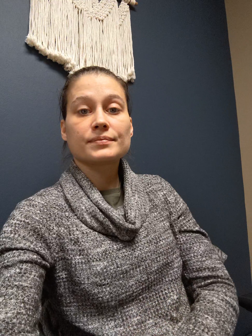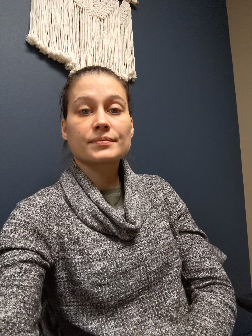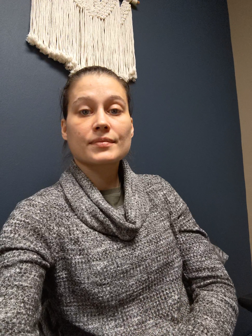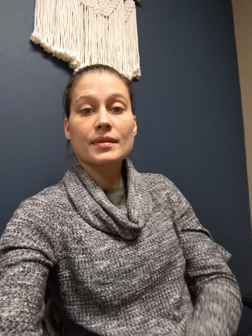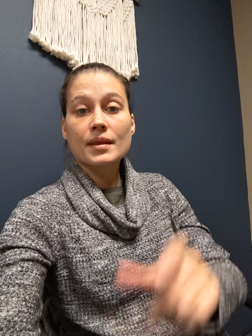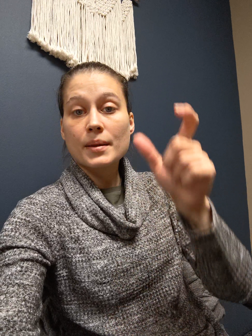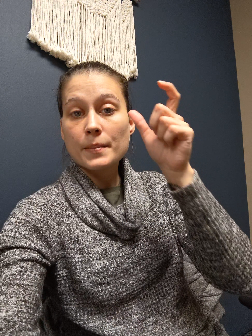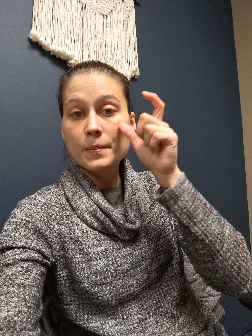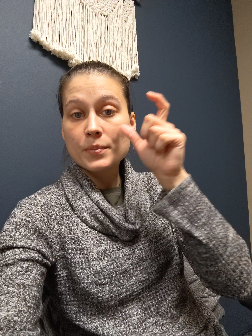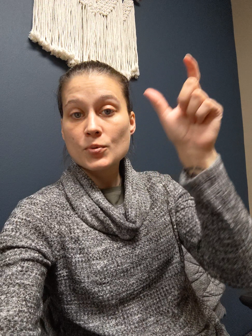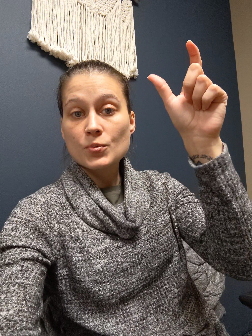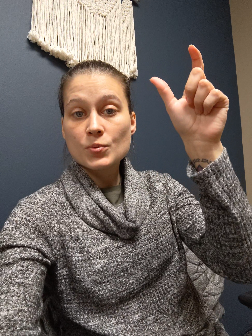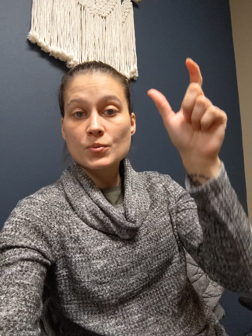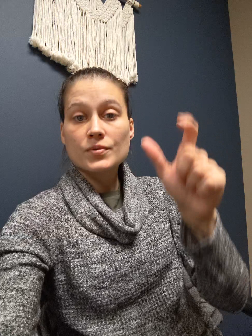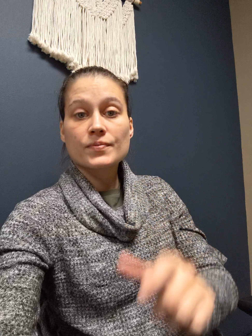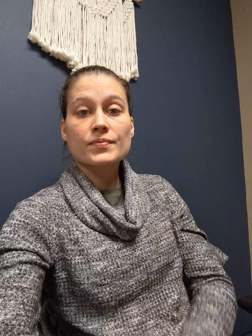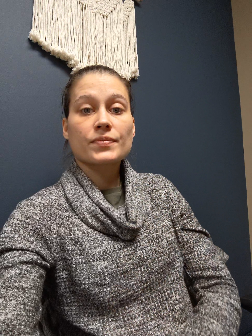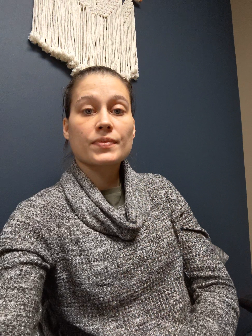moon